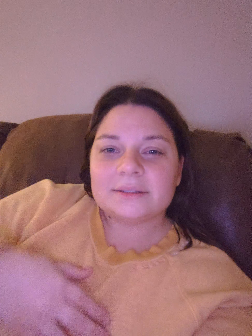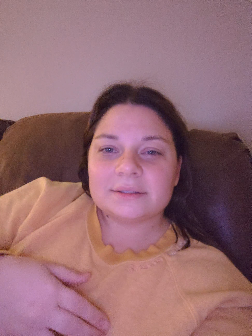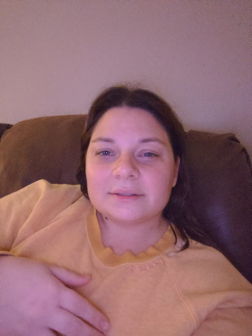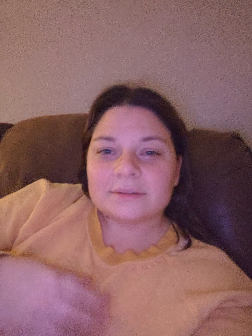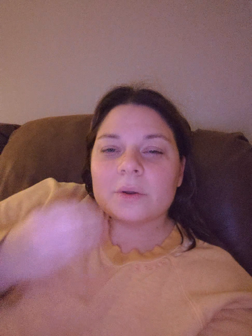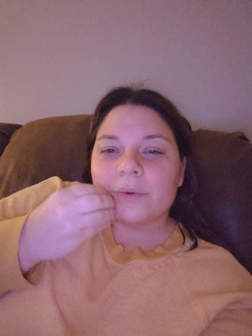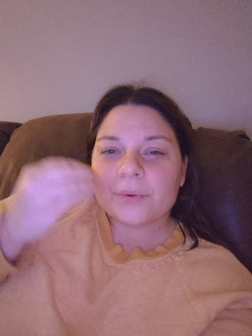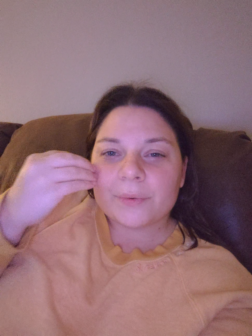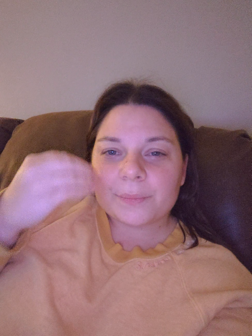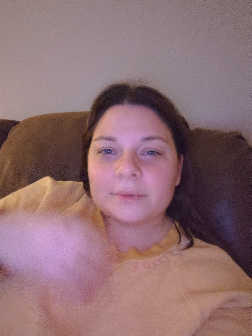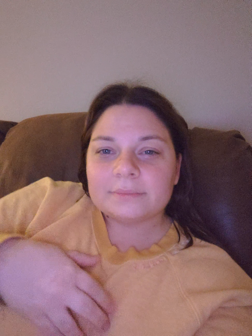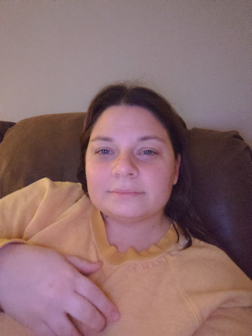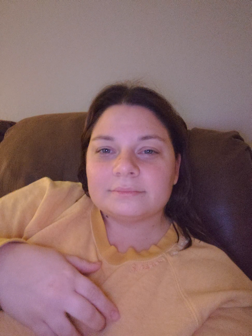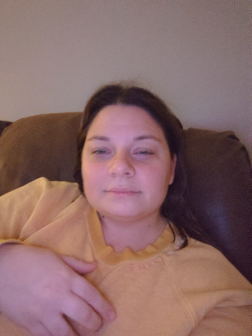home